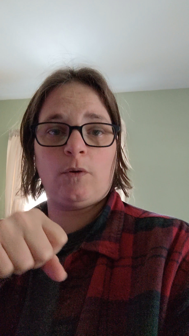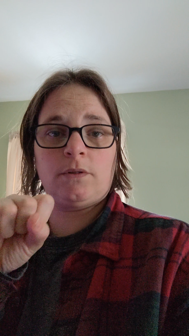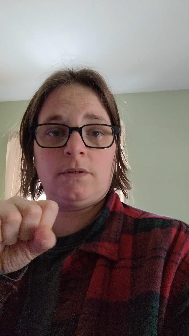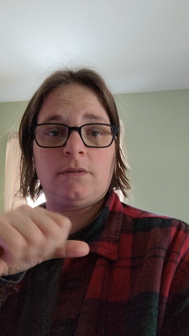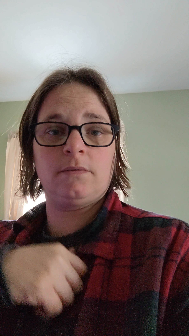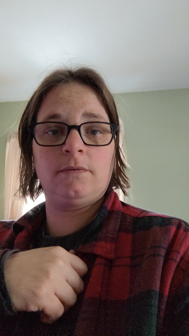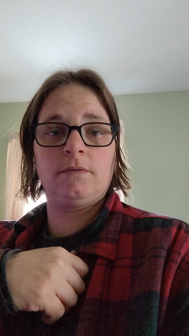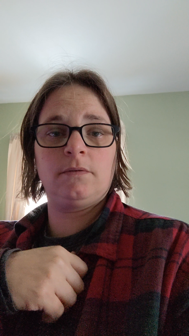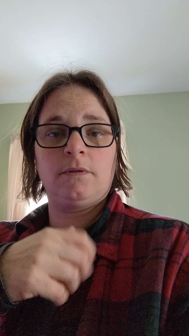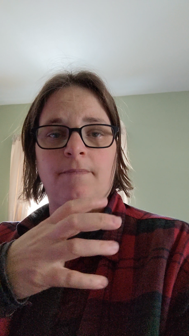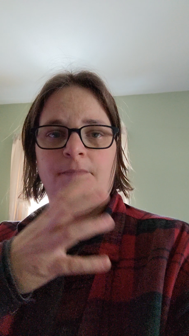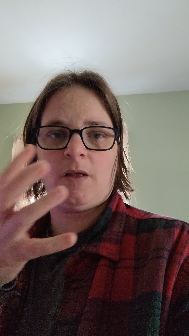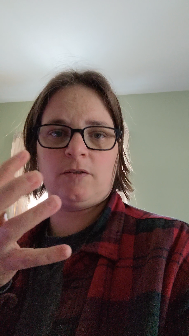much